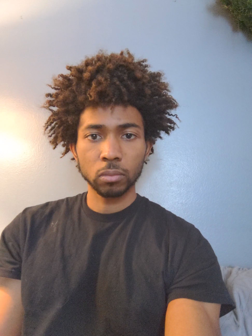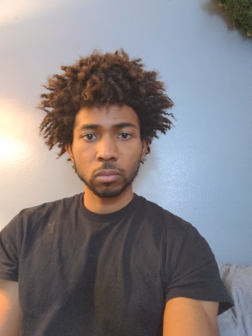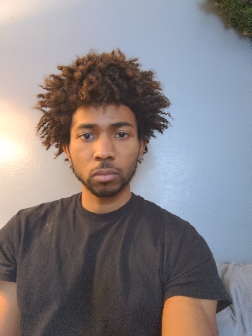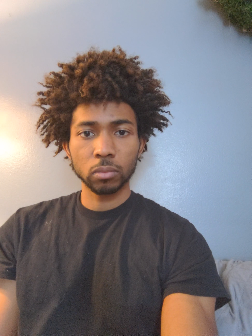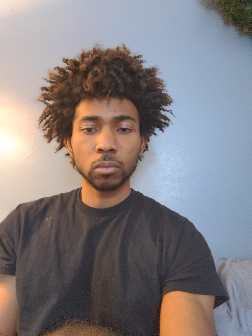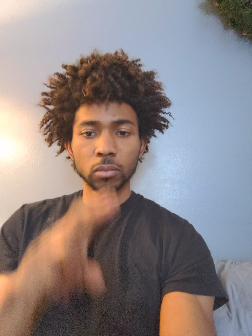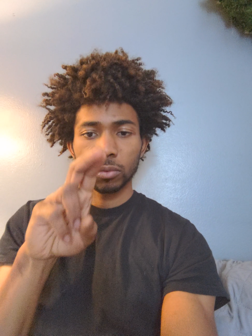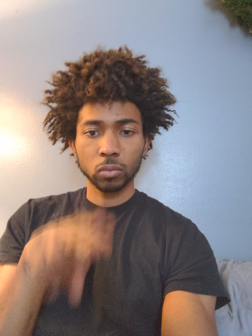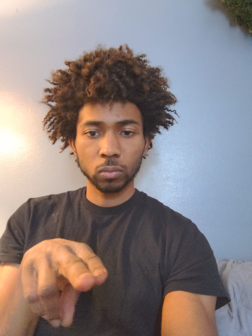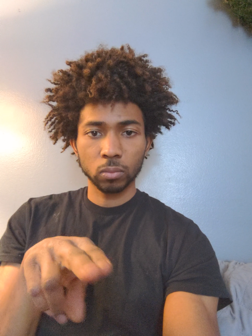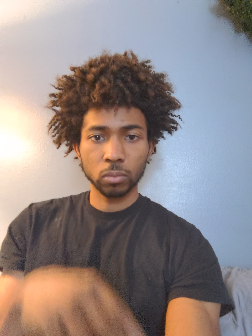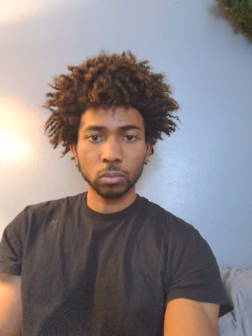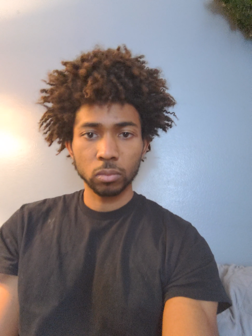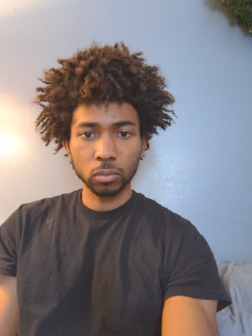chair